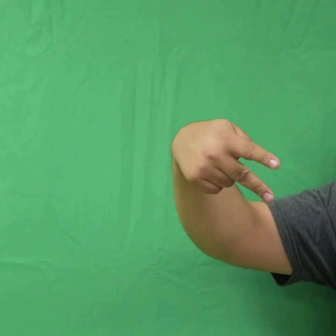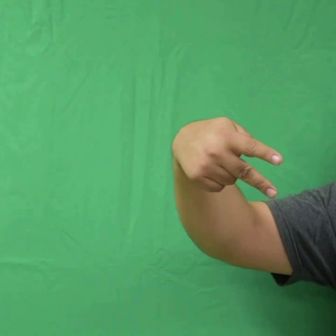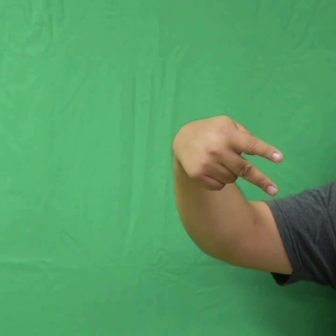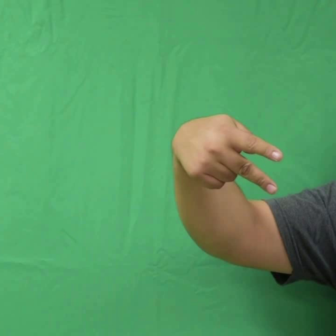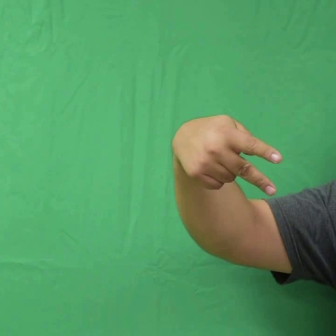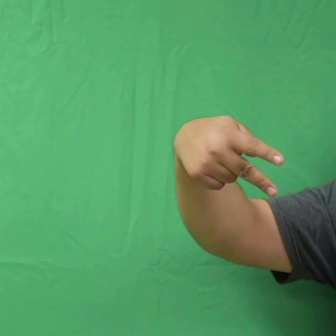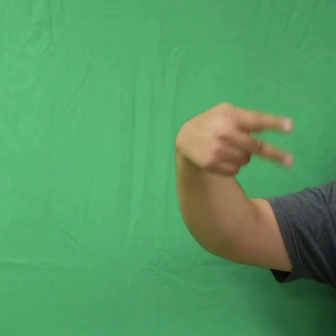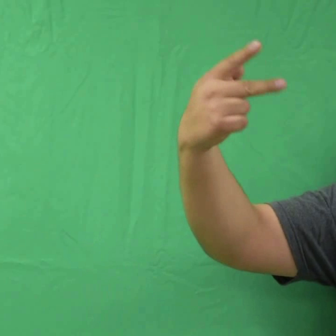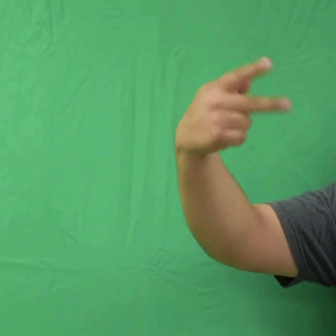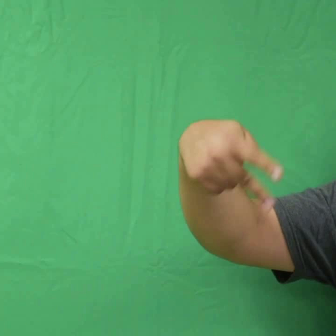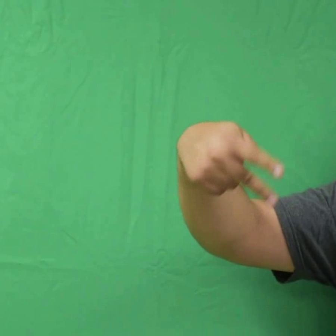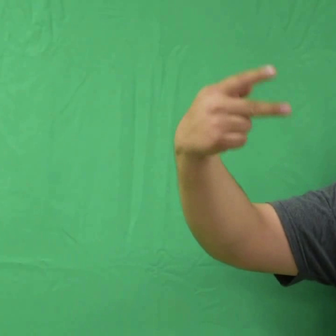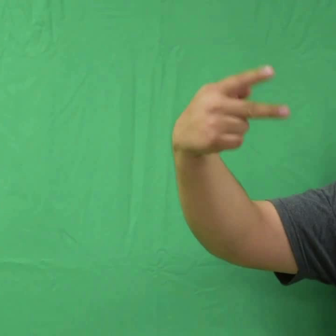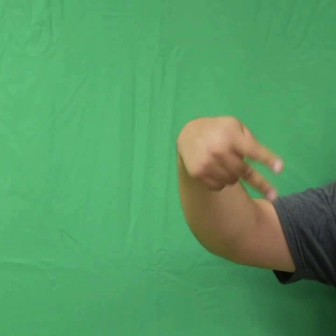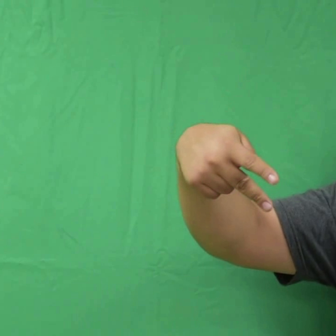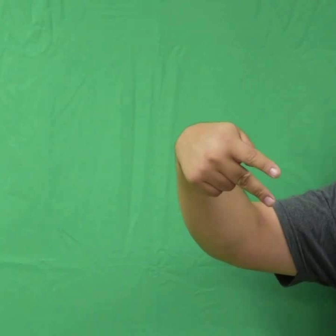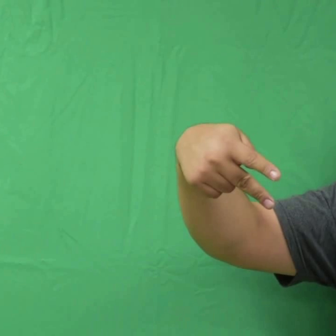K